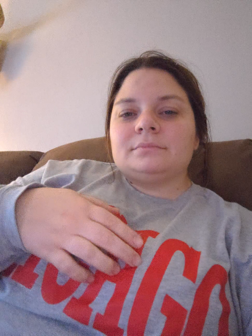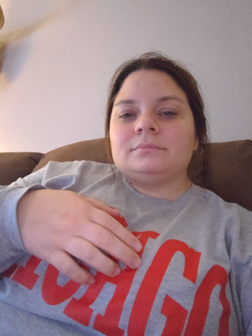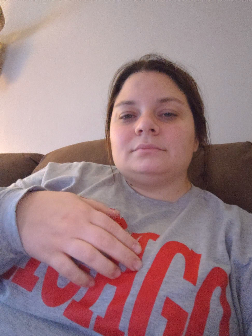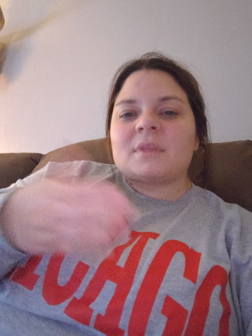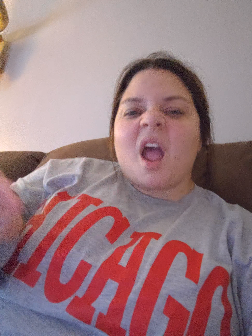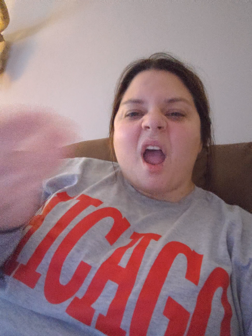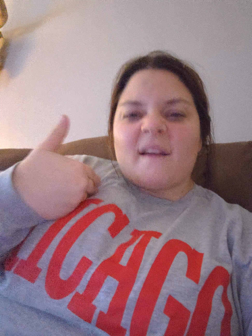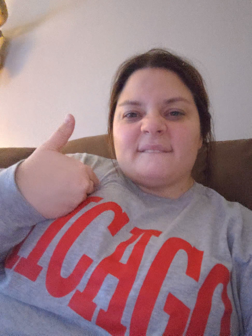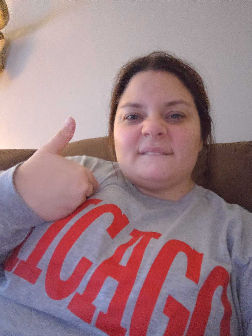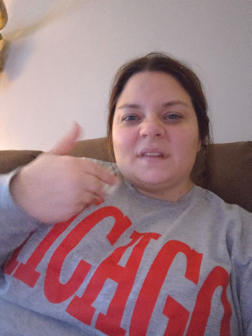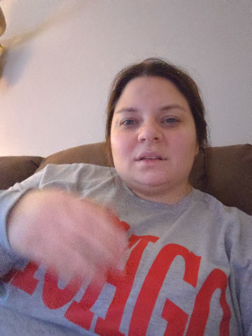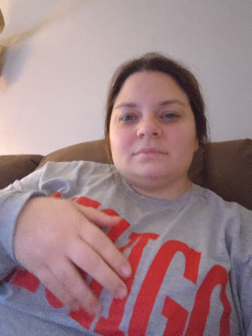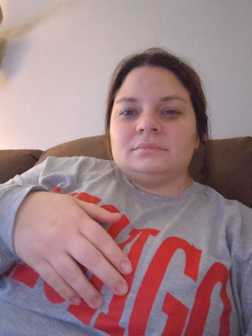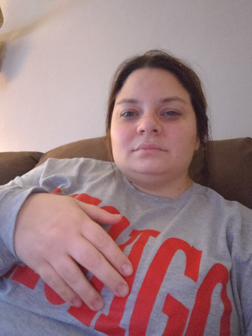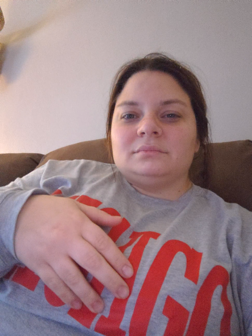have